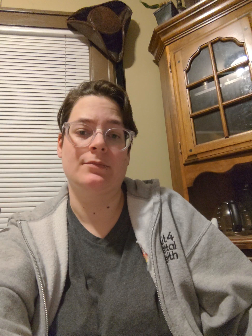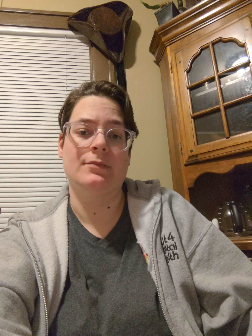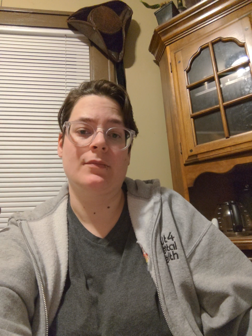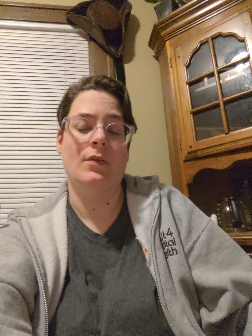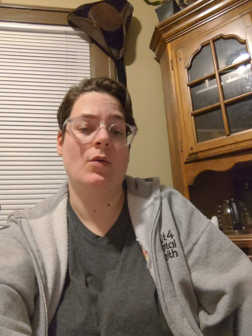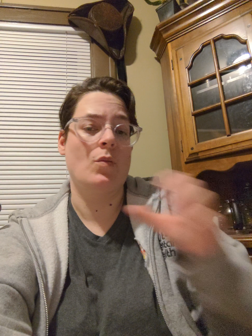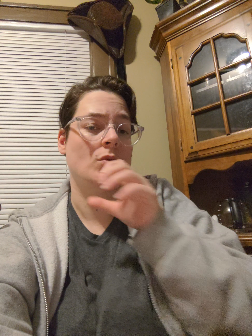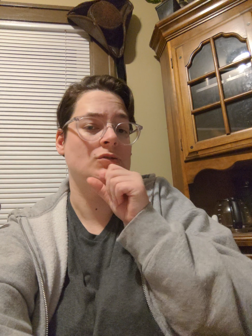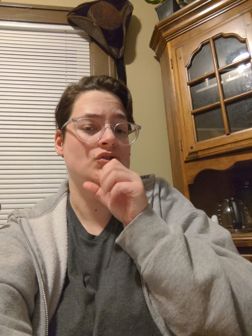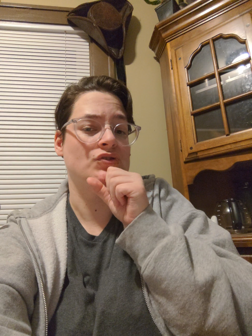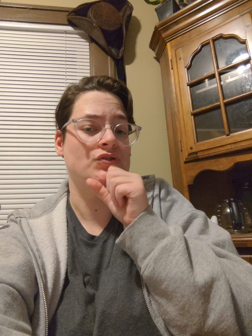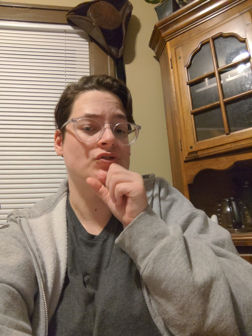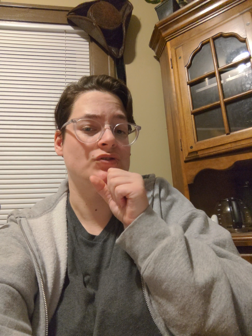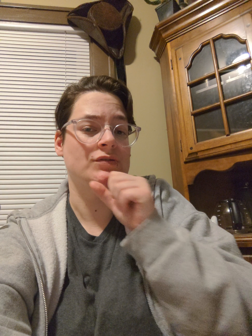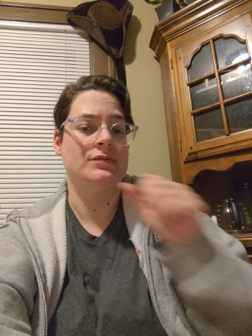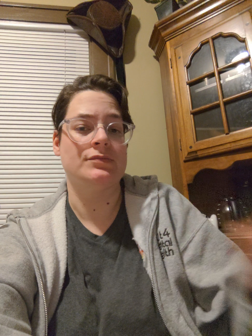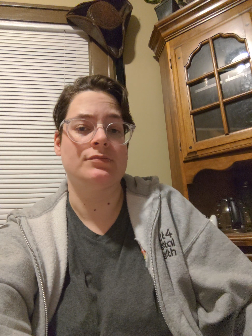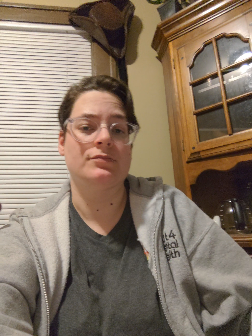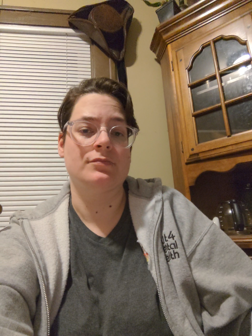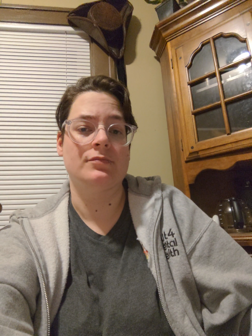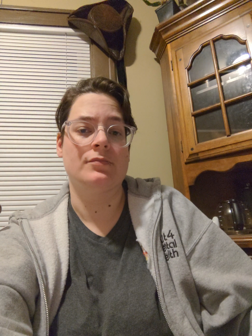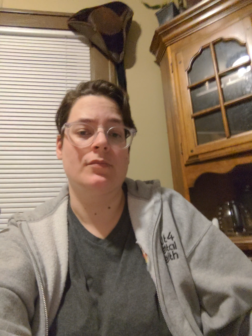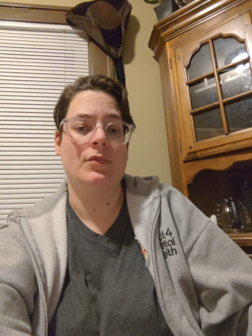orange